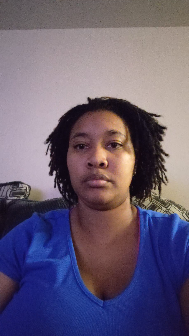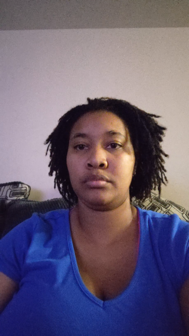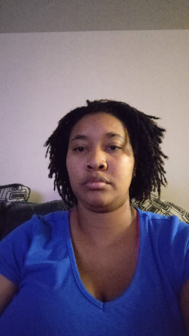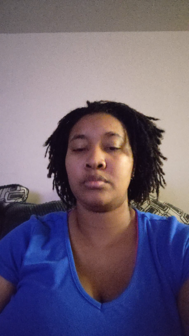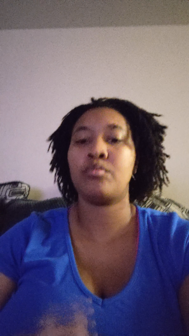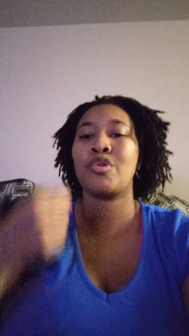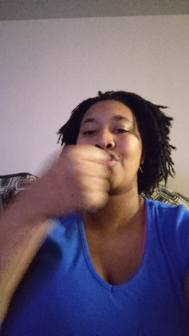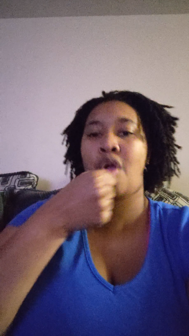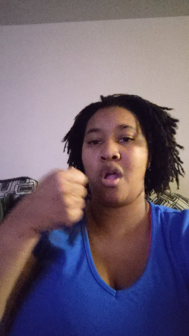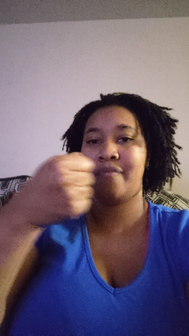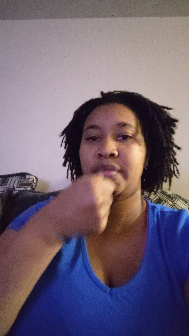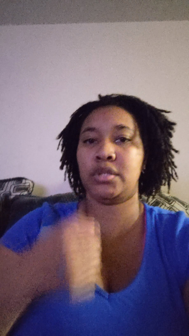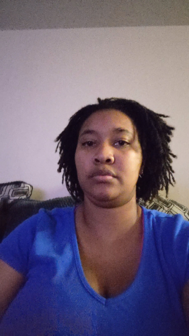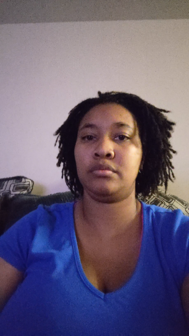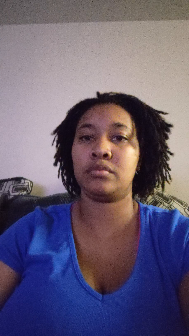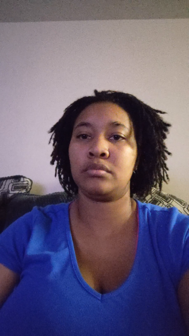coffee